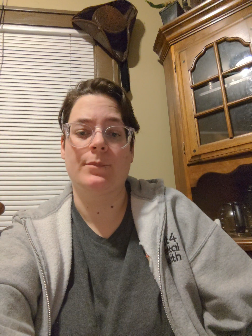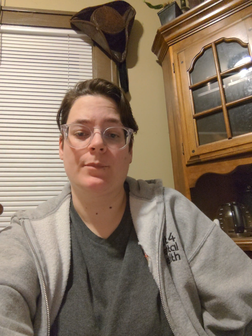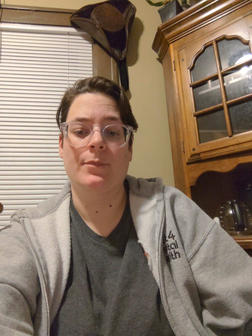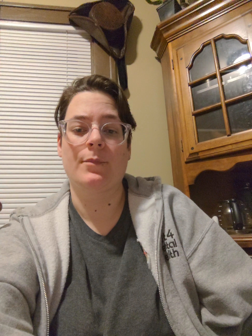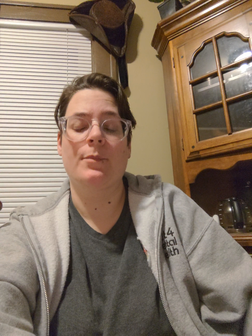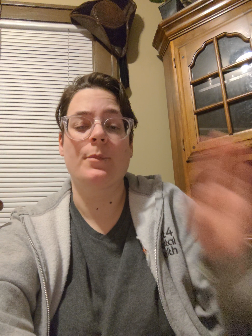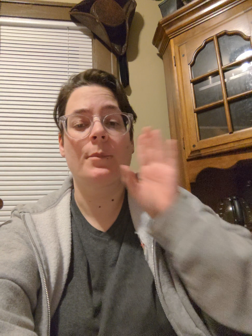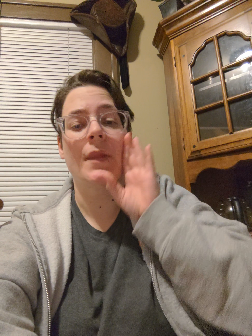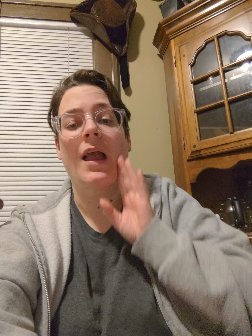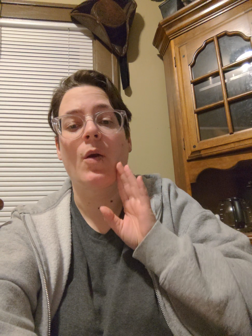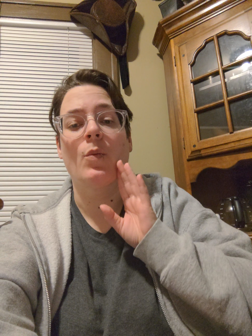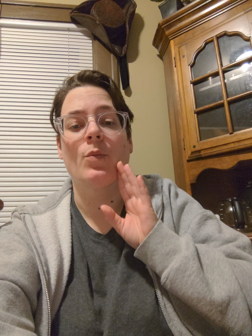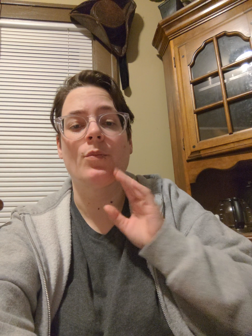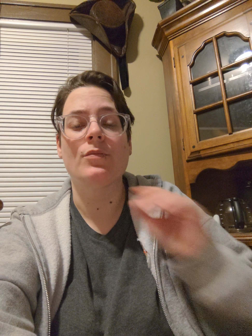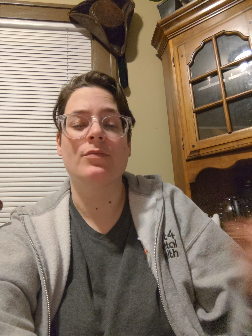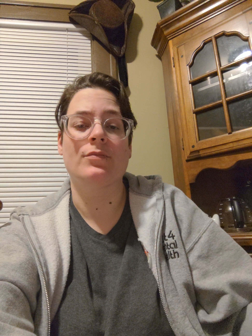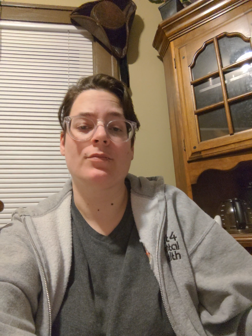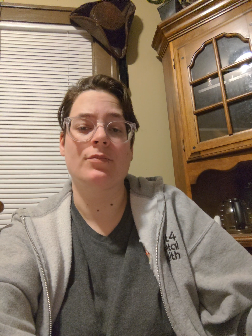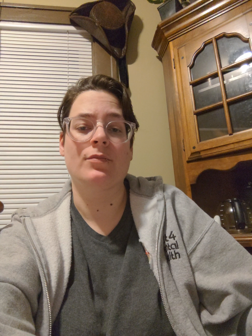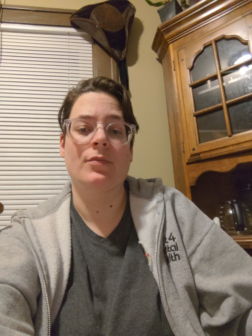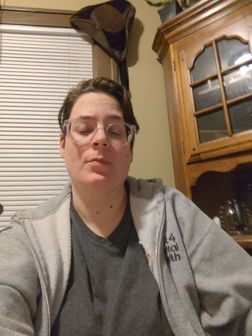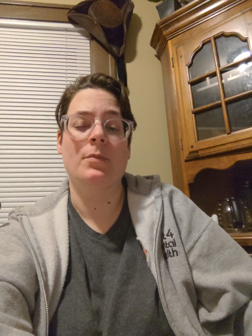brown